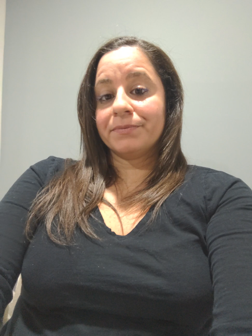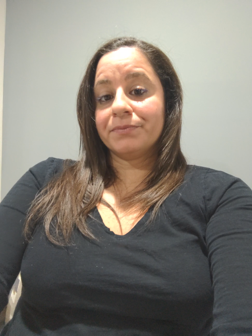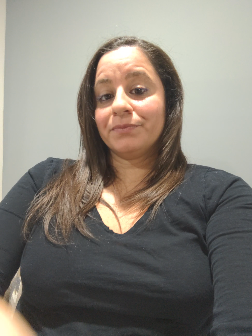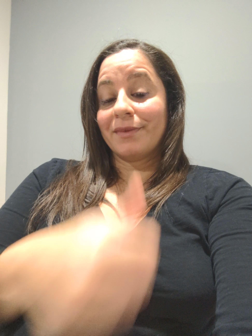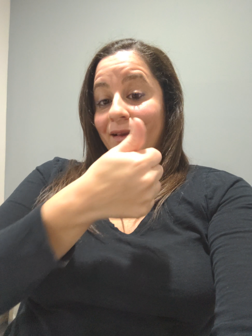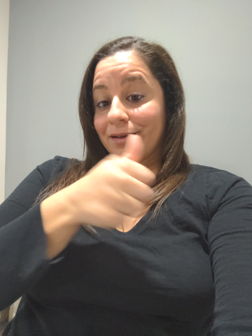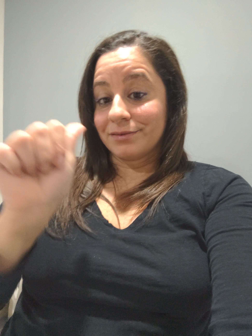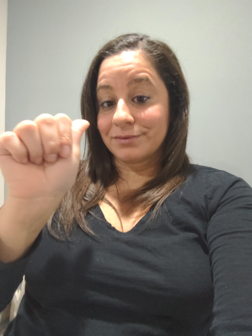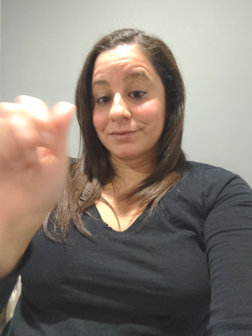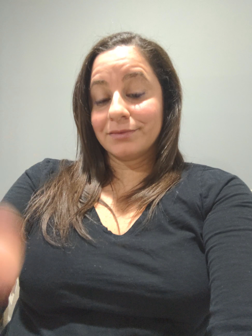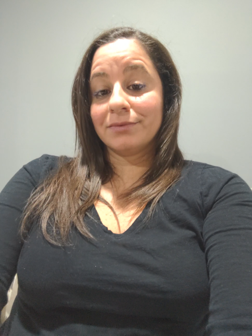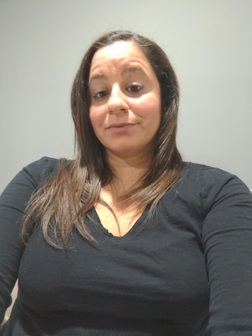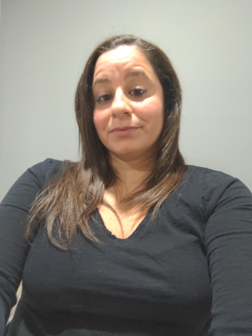any